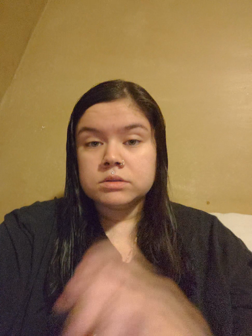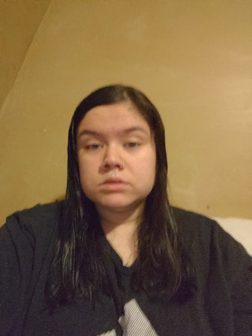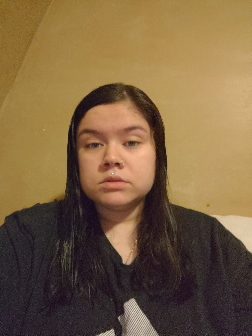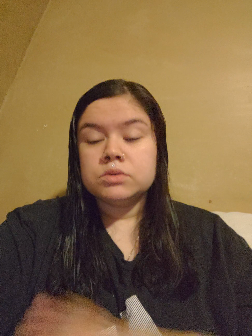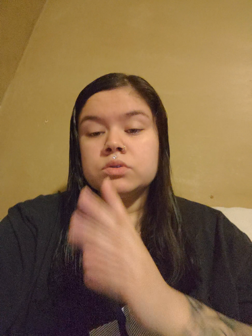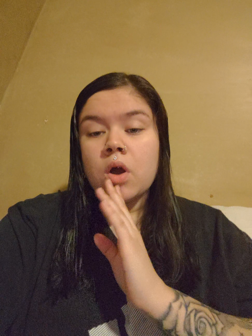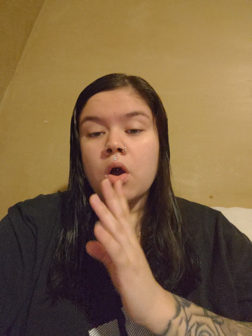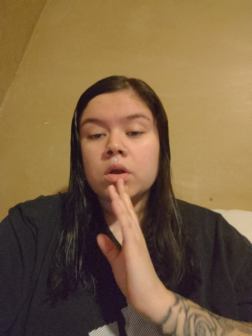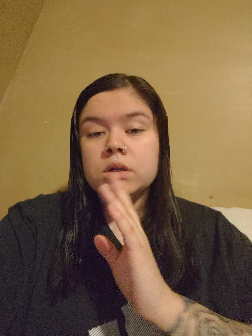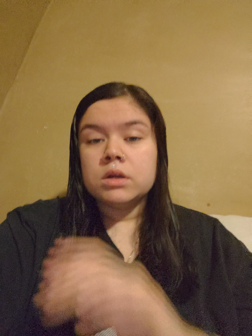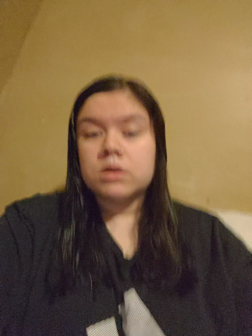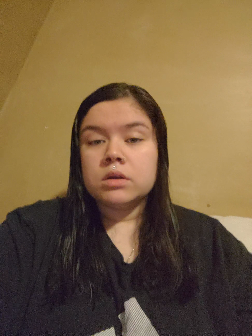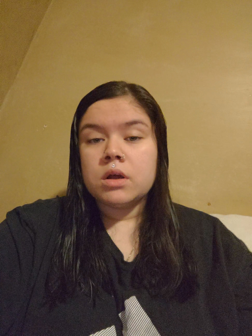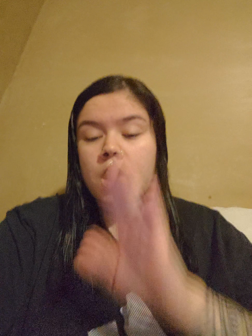talk